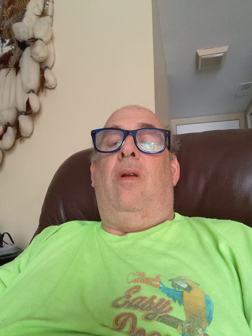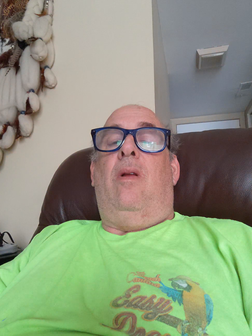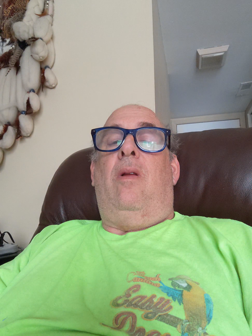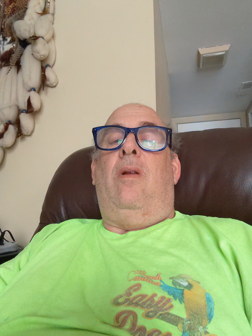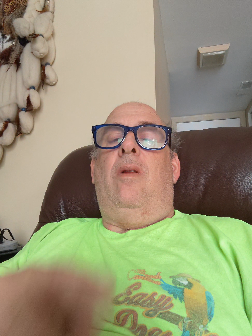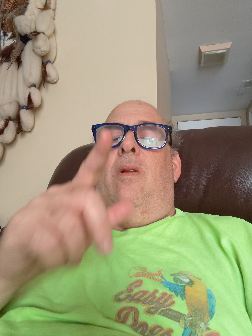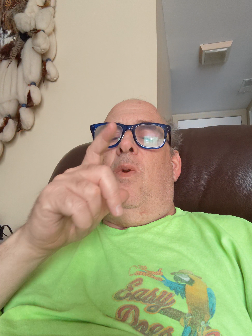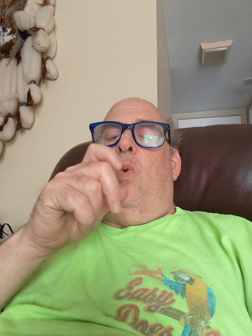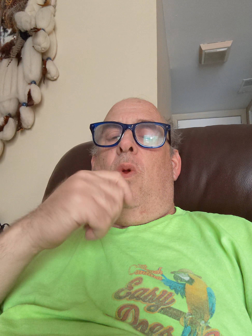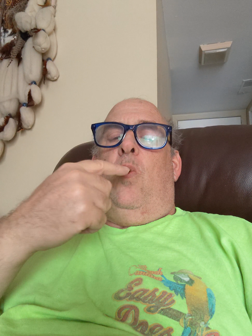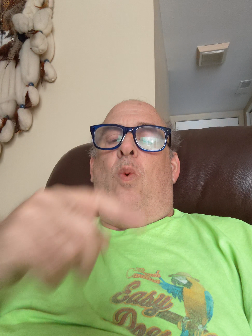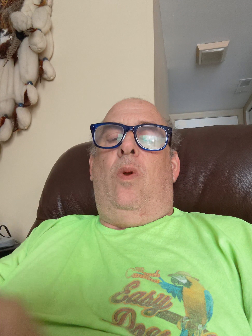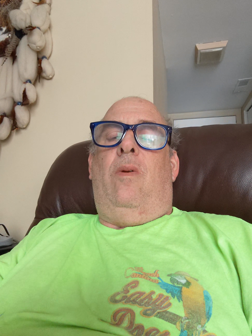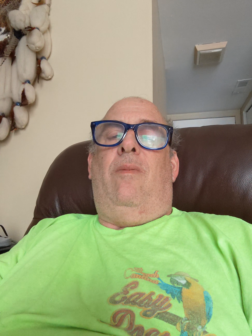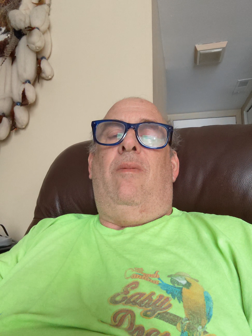who